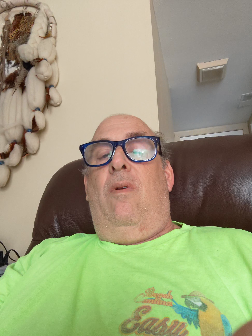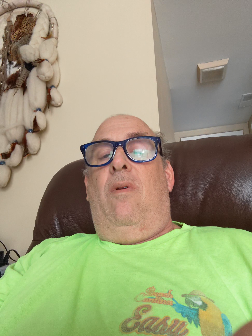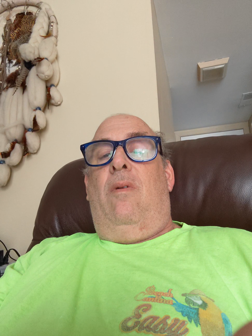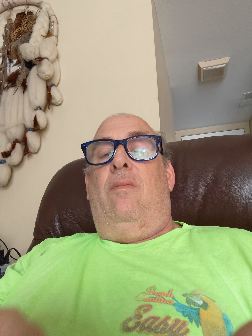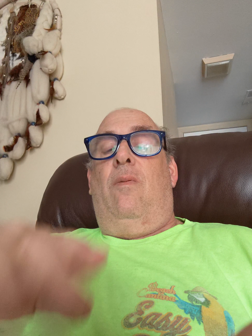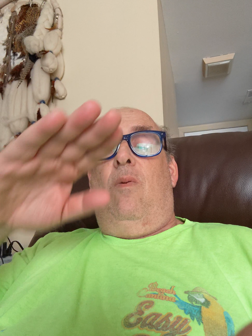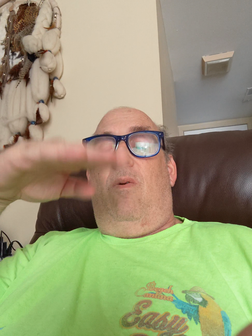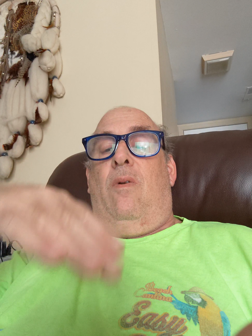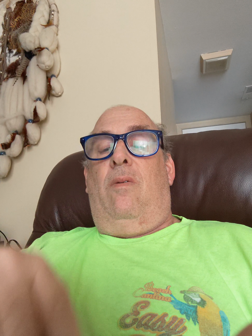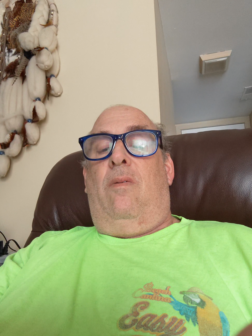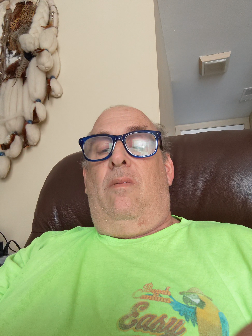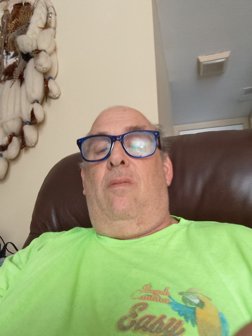on